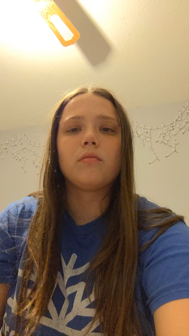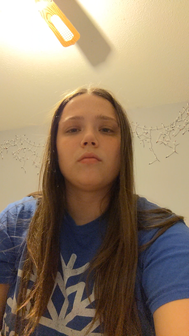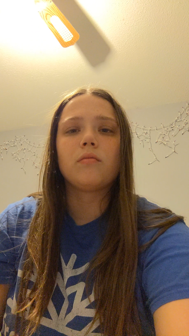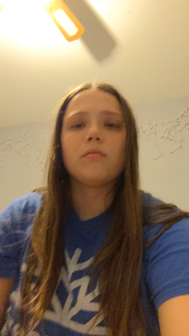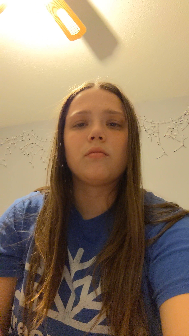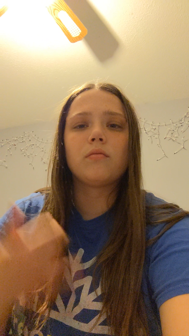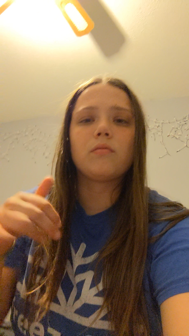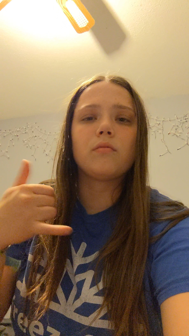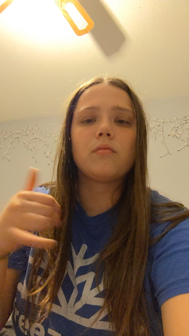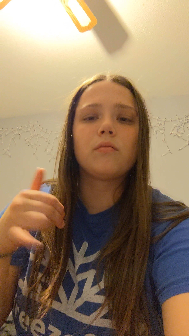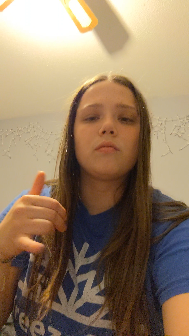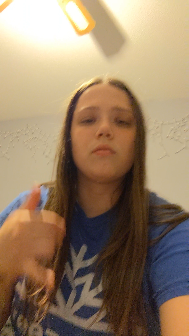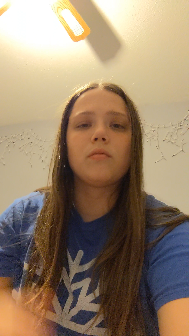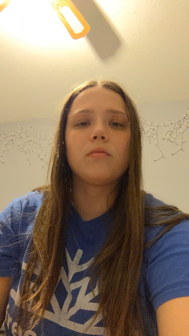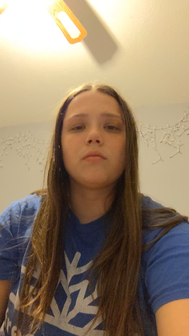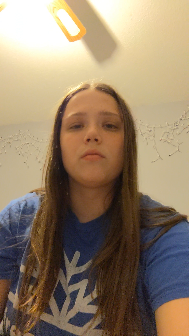party